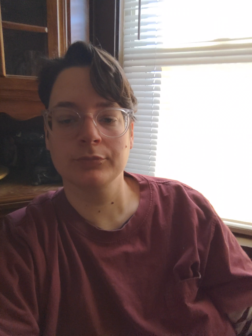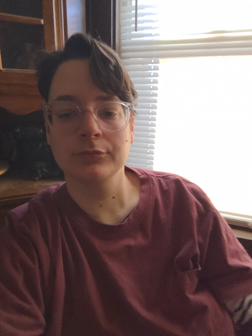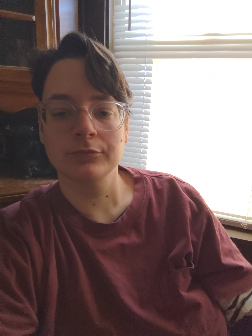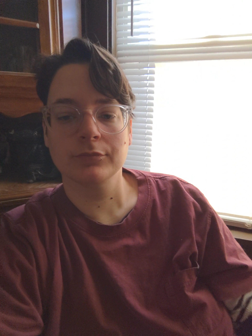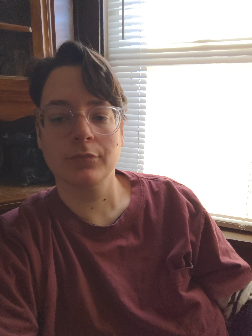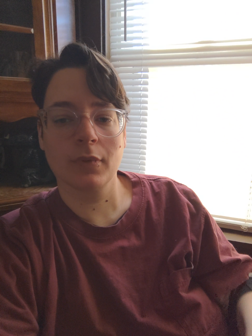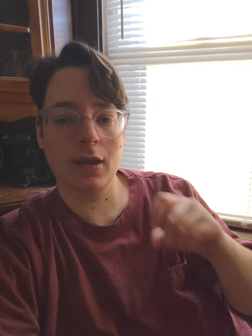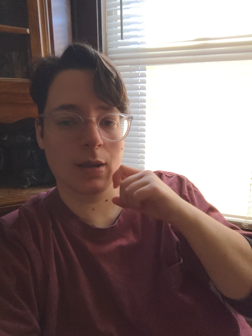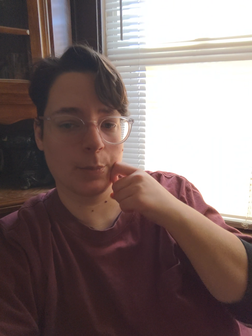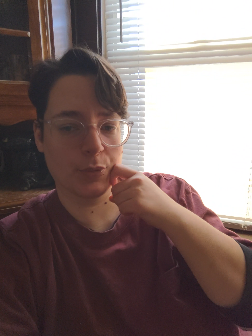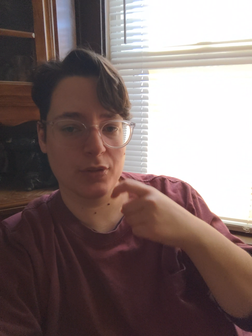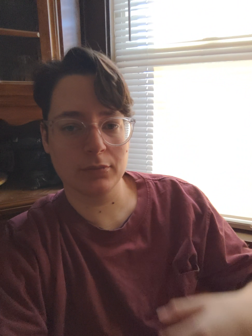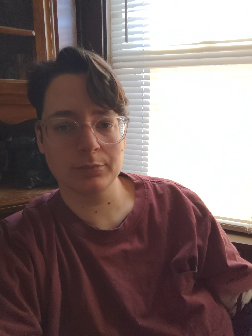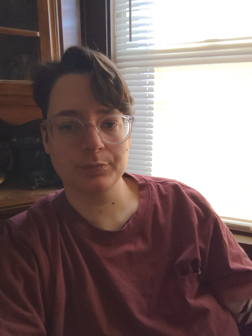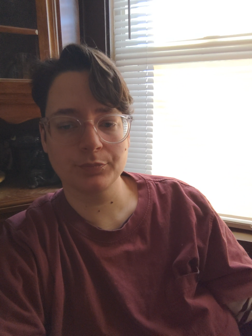apple